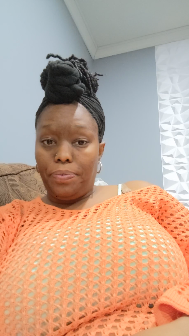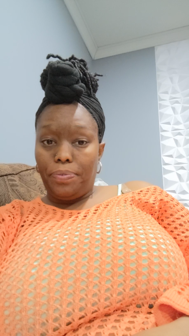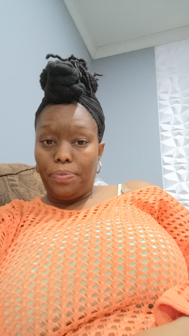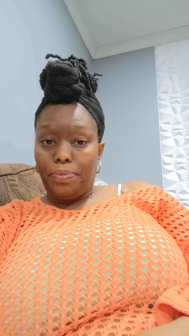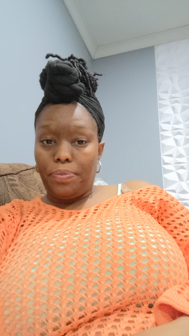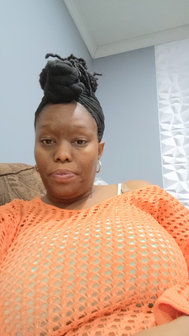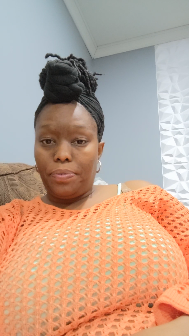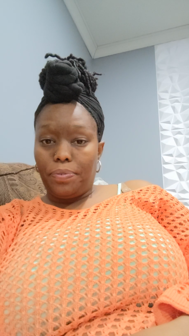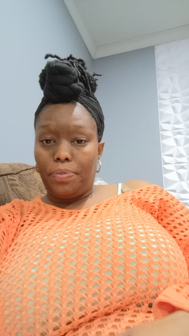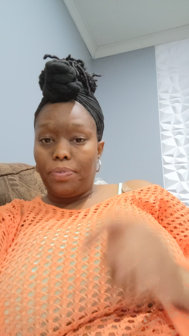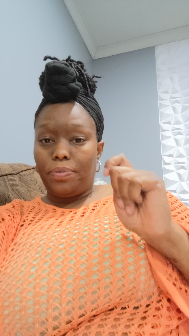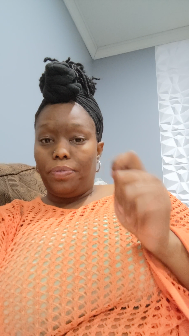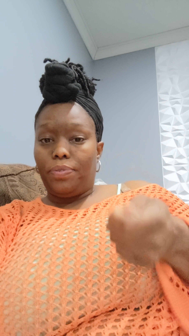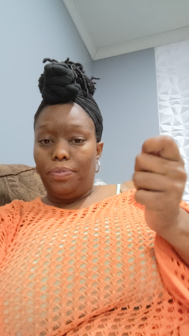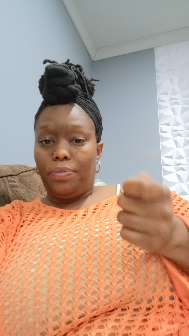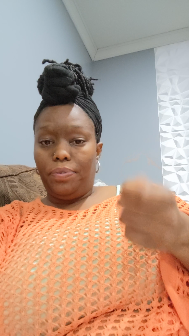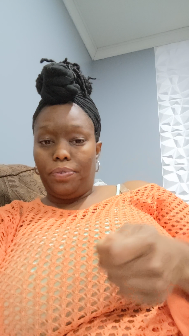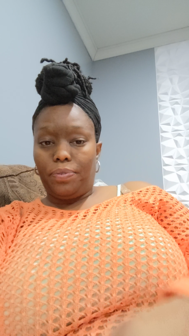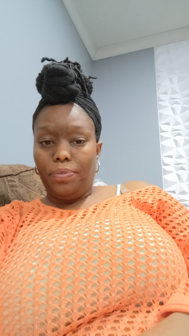cart